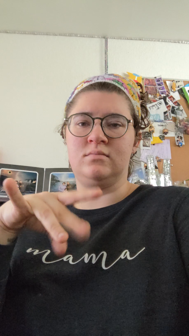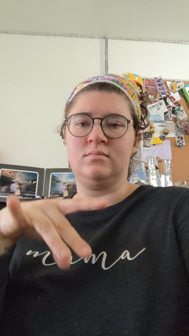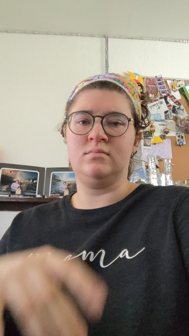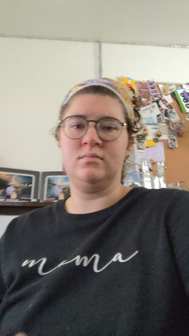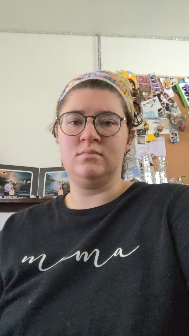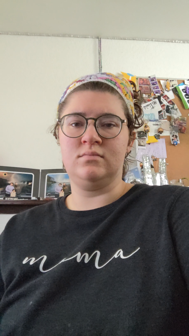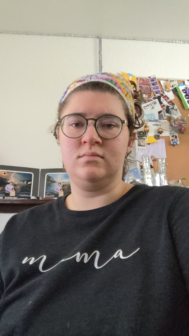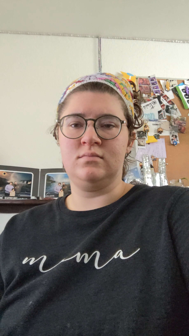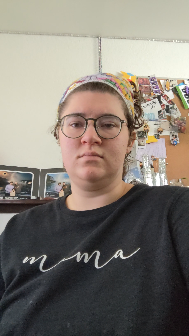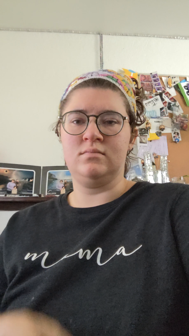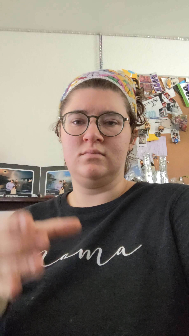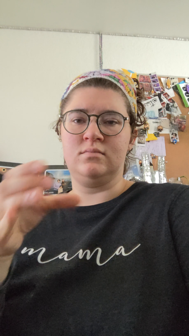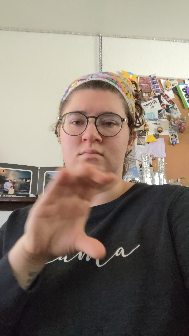pour